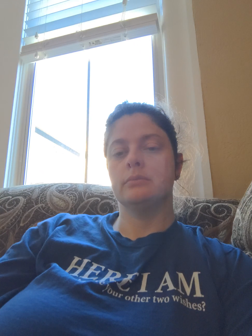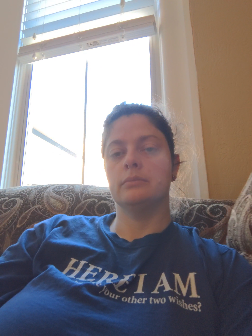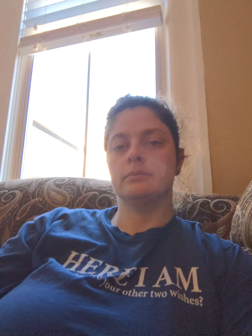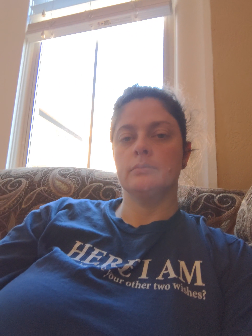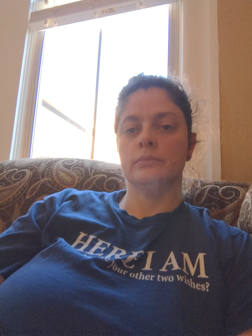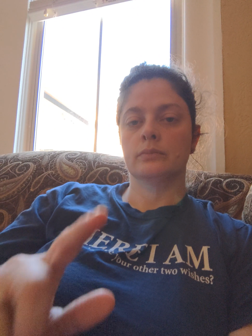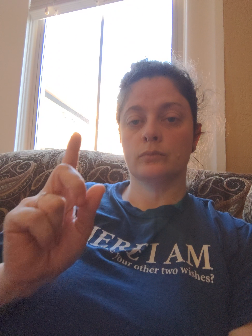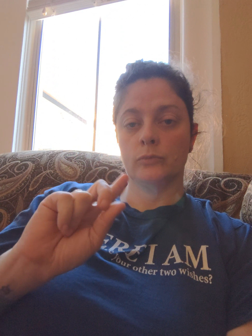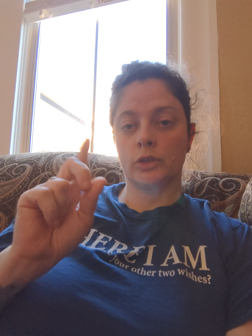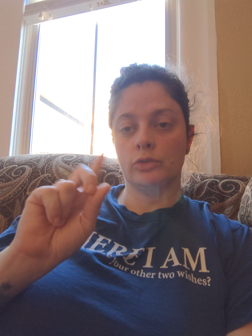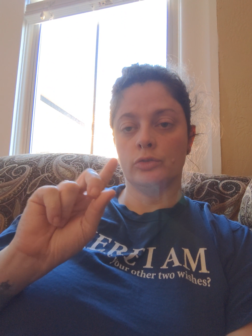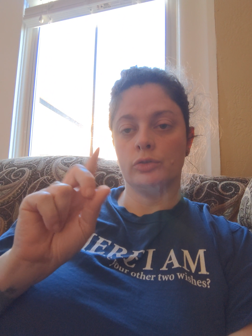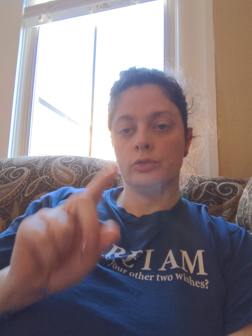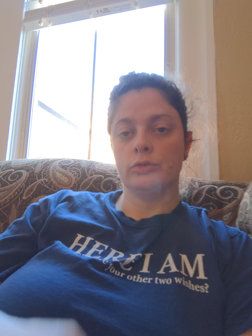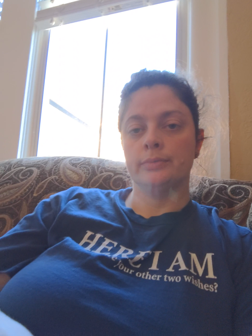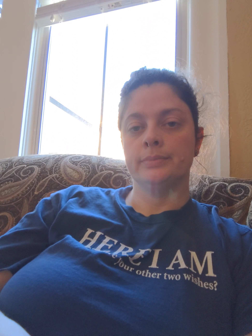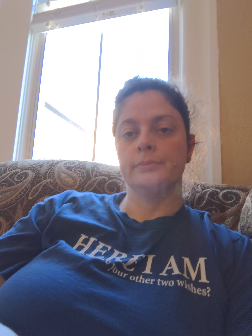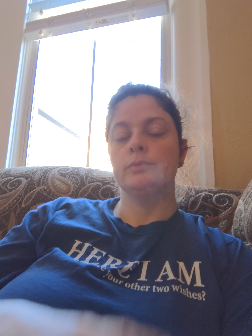where